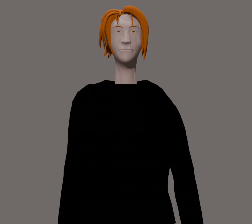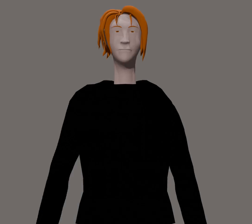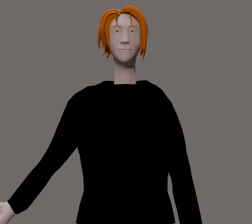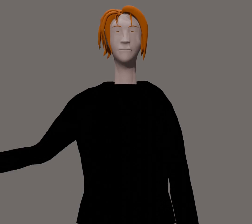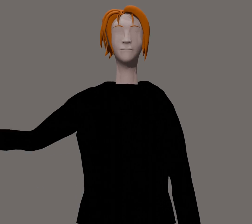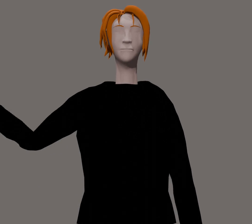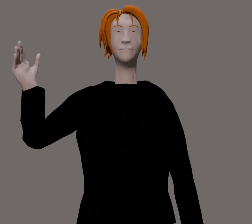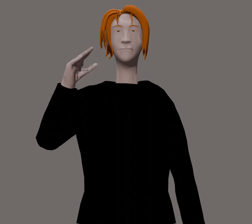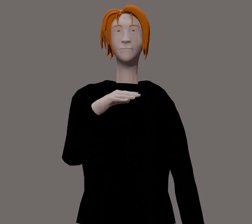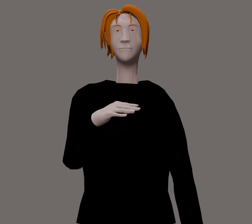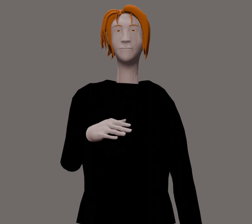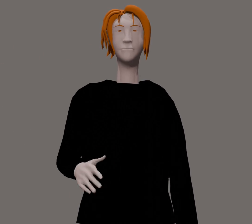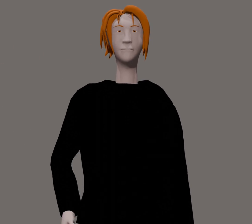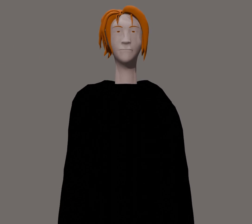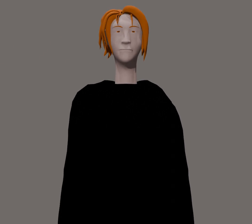Come Over